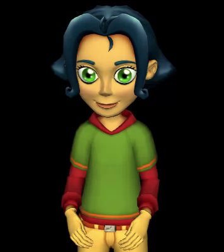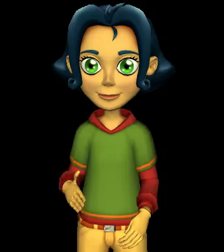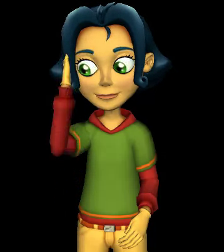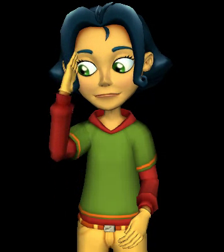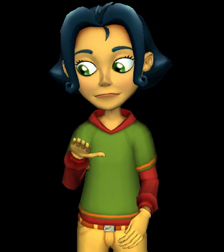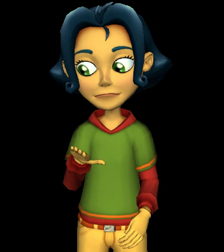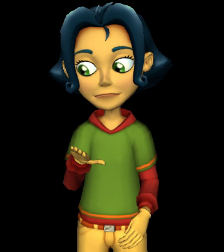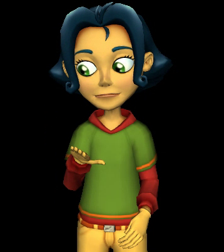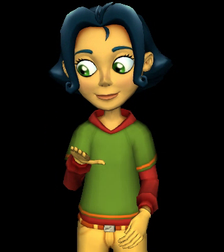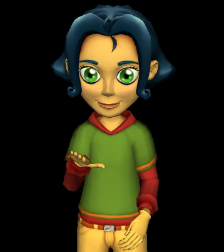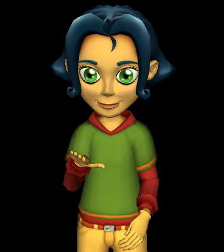لا أعلم